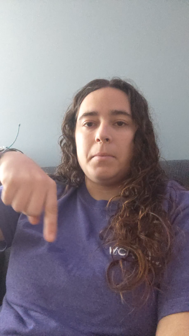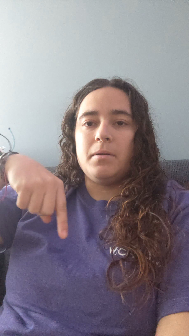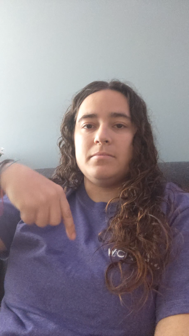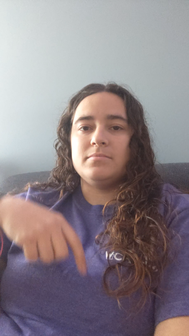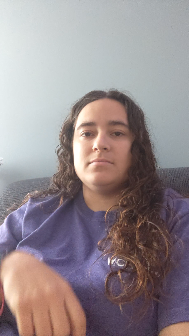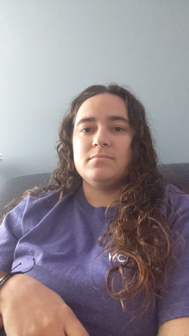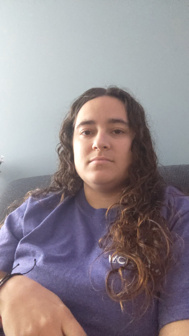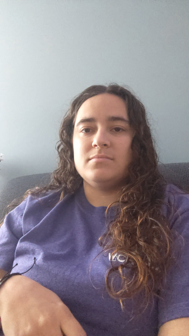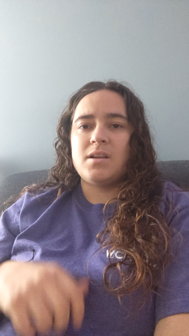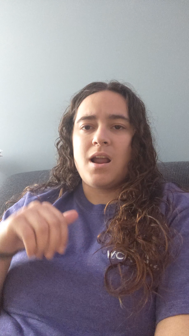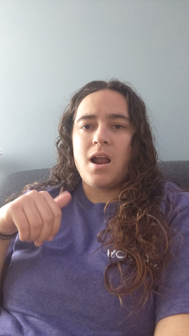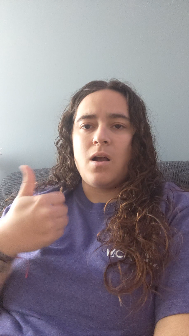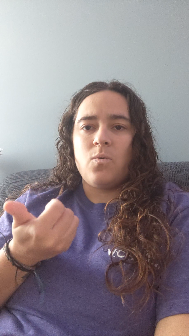how